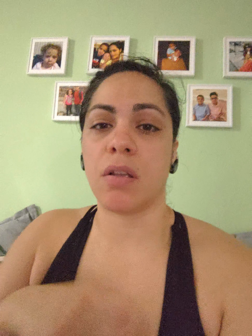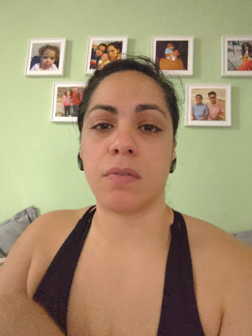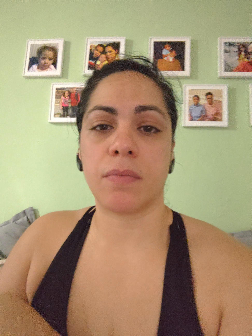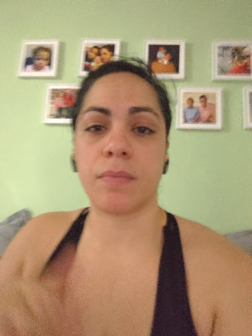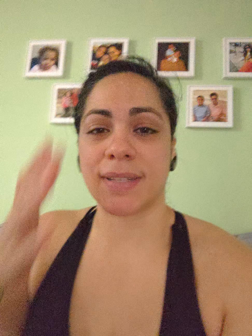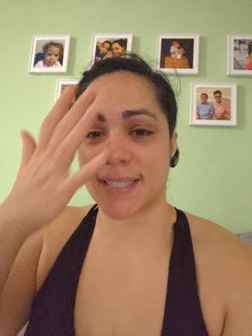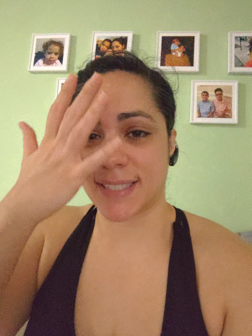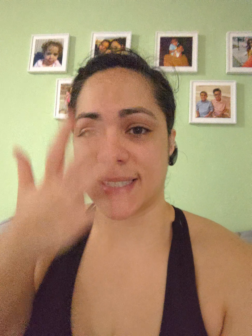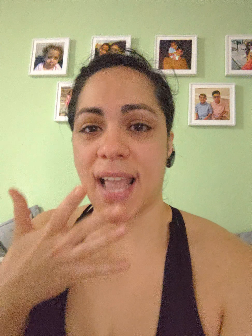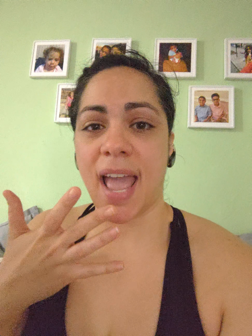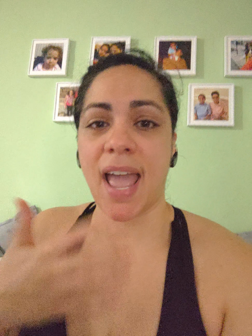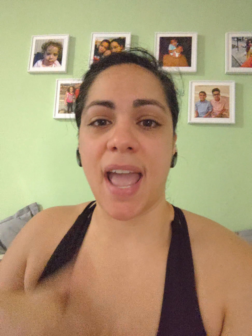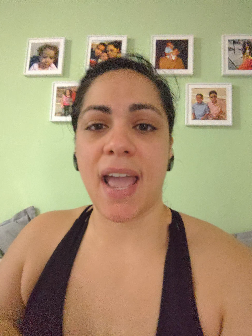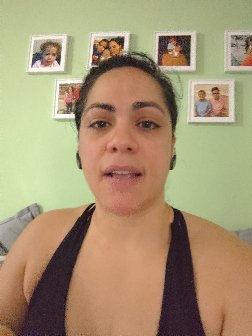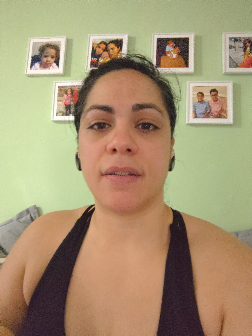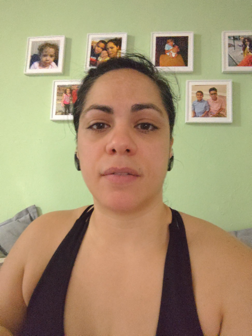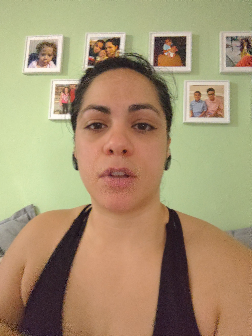sad